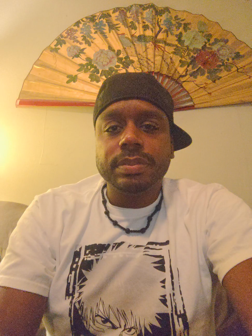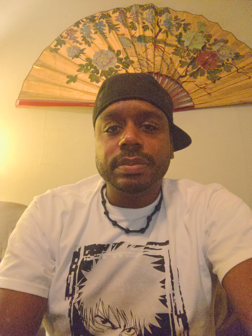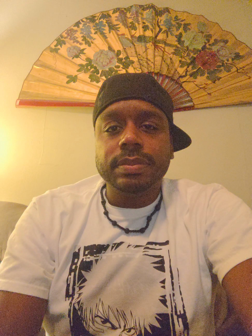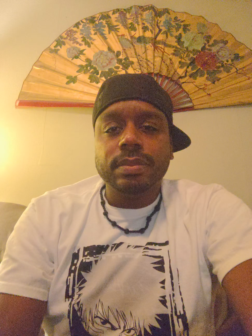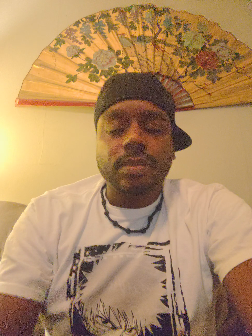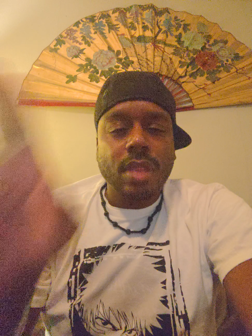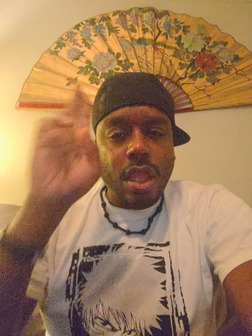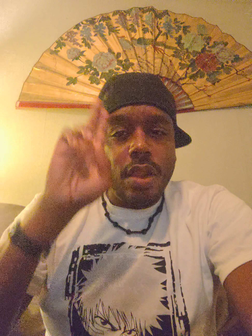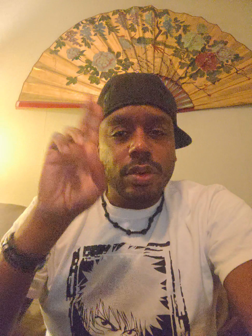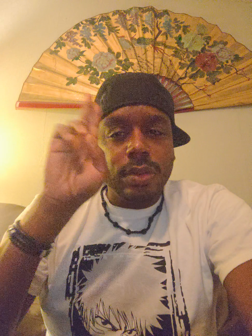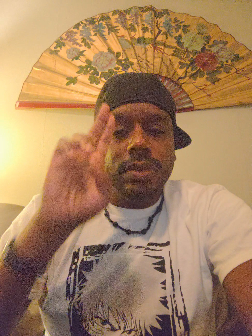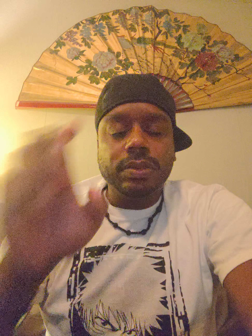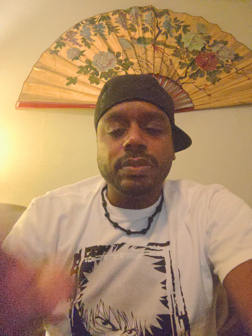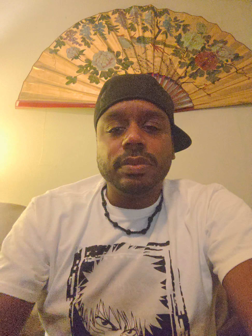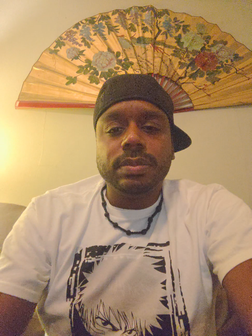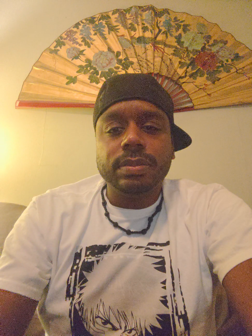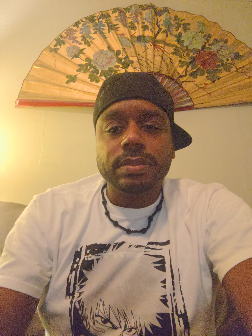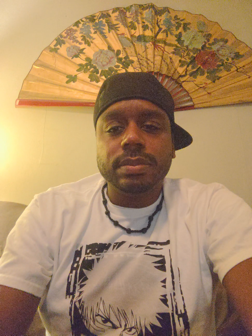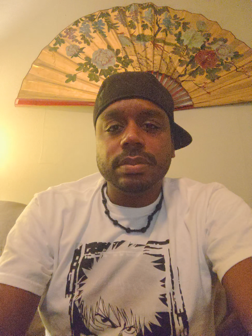uncle